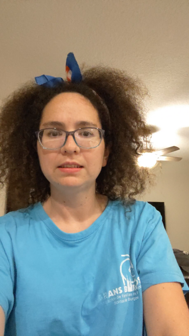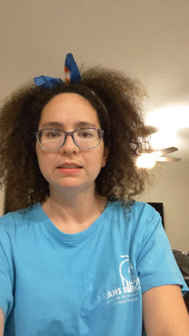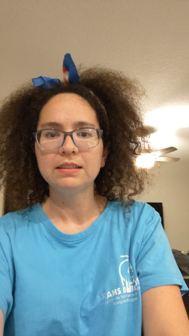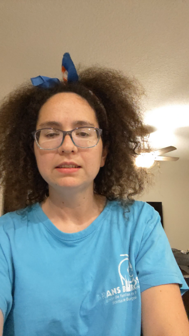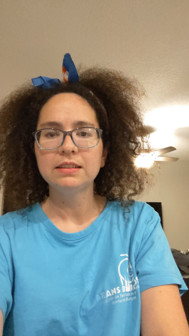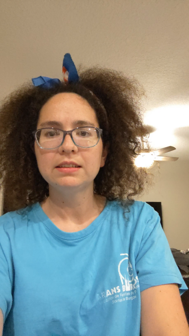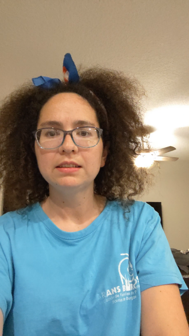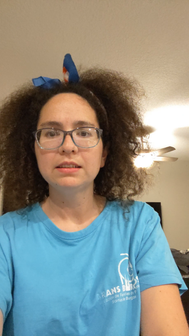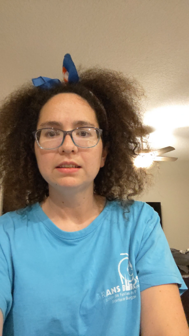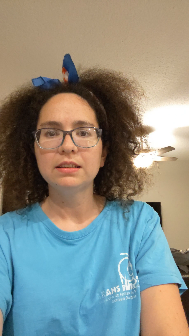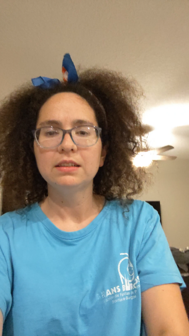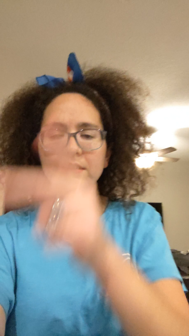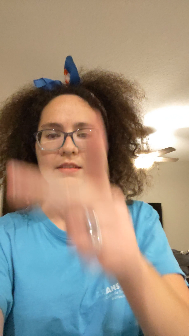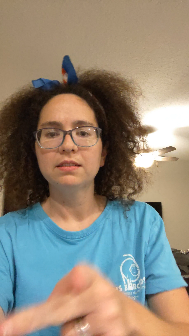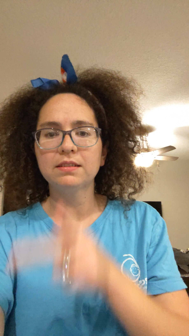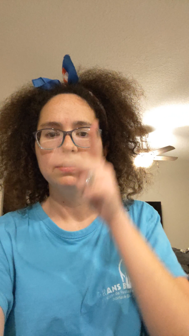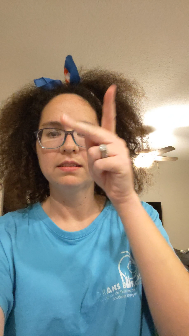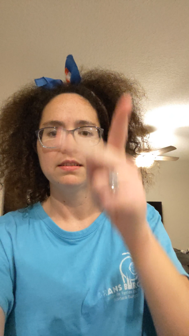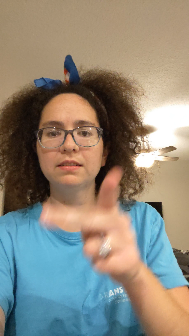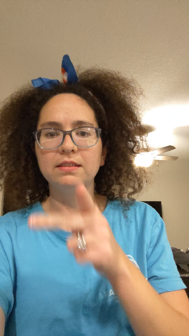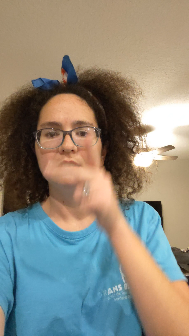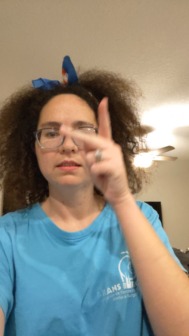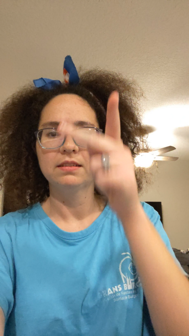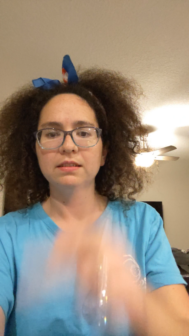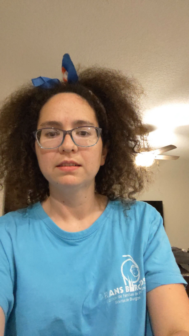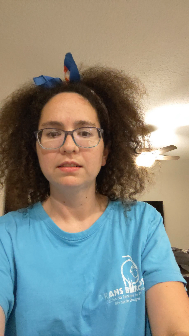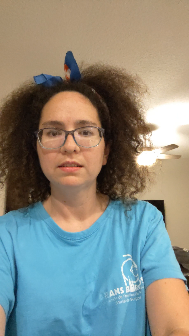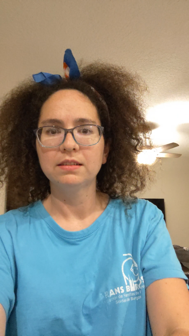careful